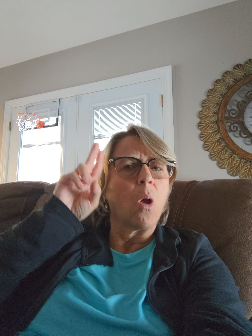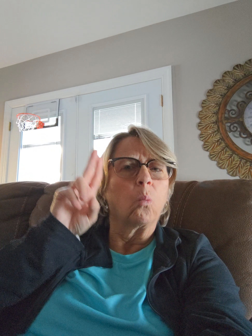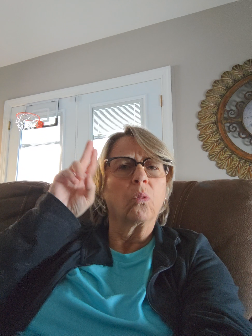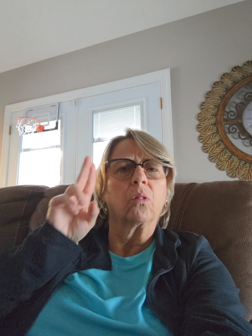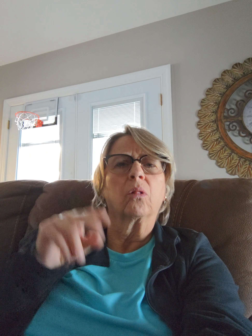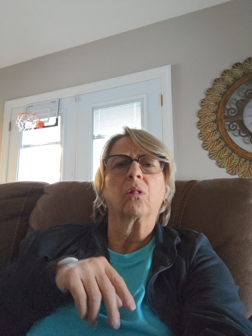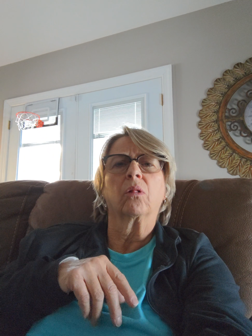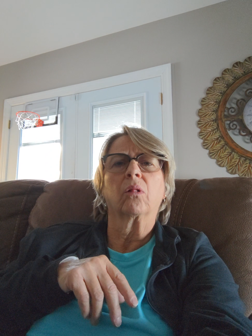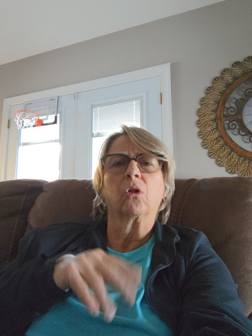uncle